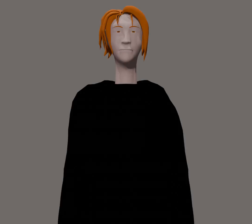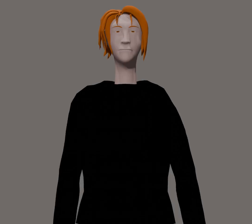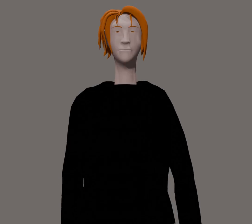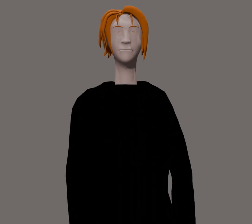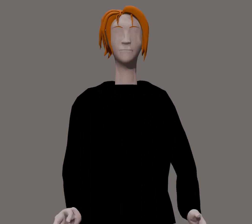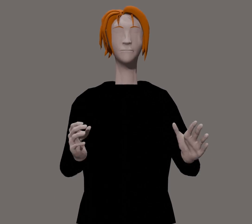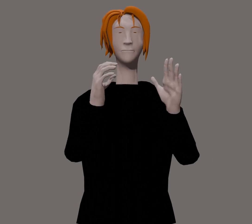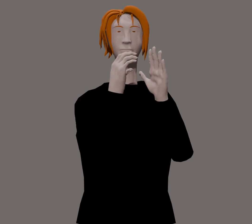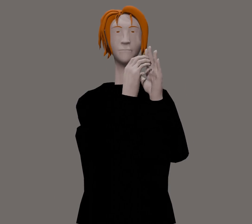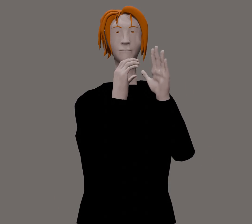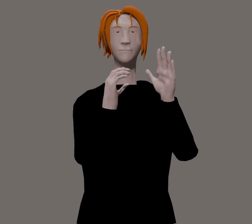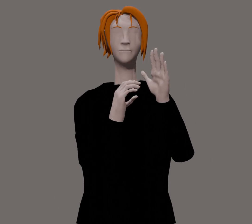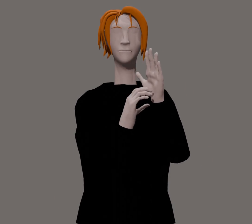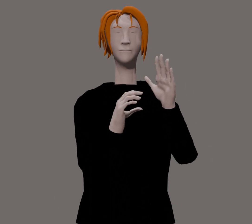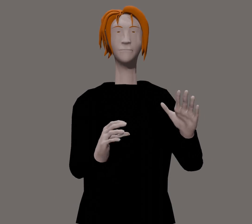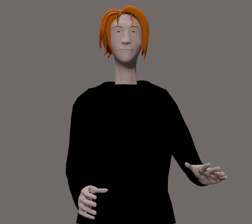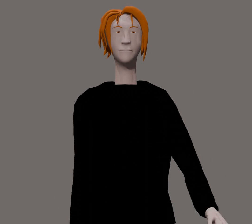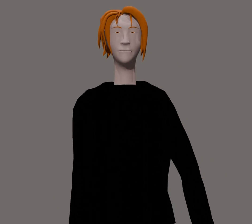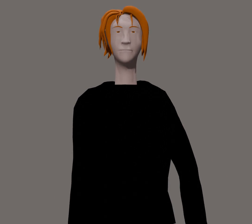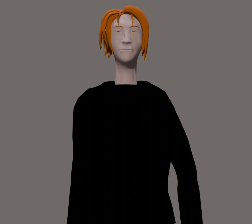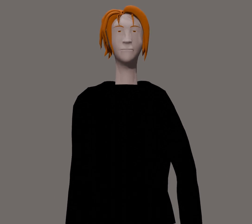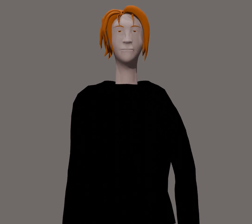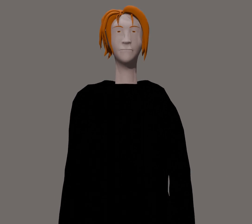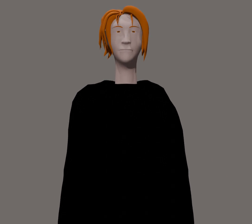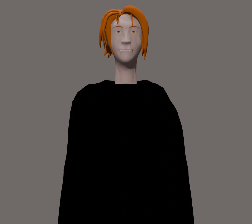Chapter